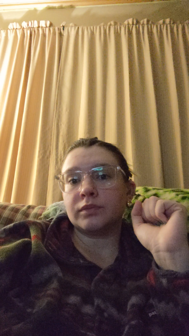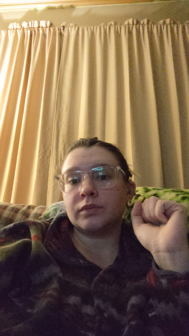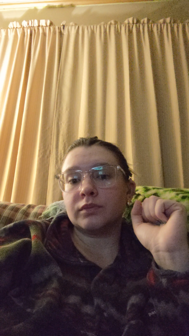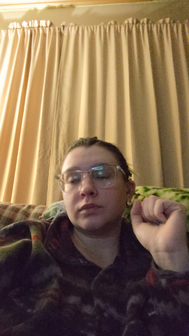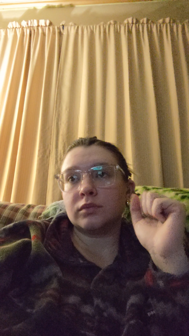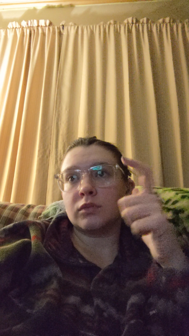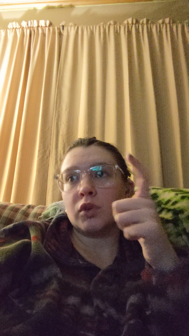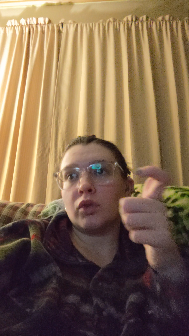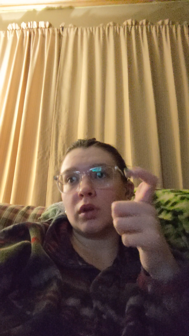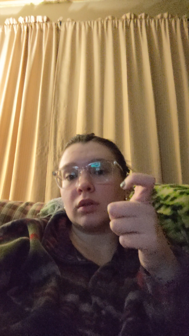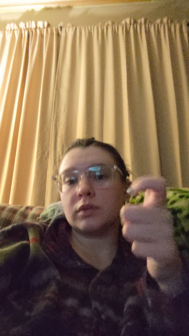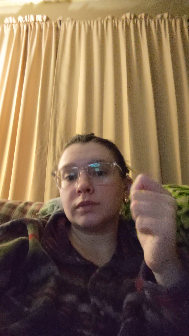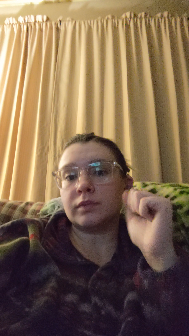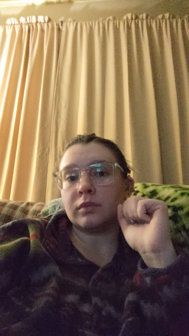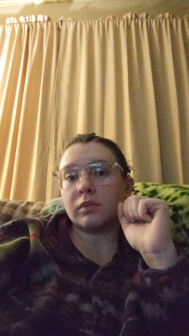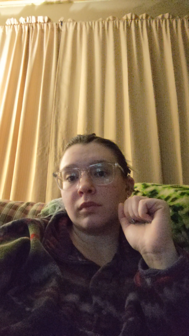run